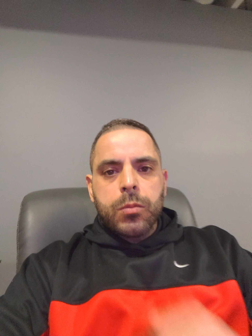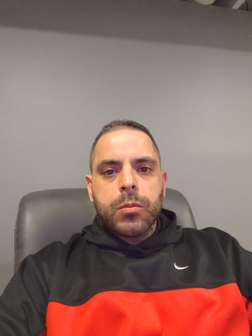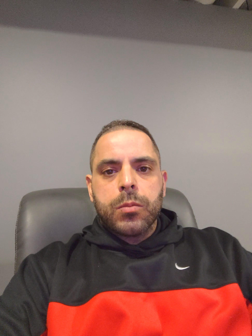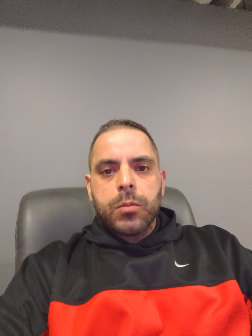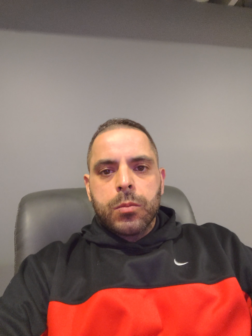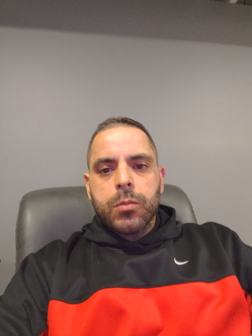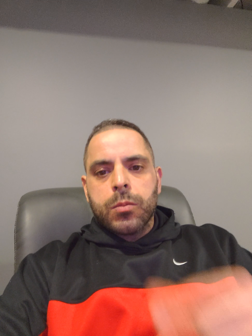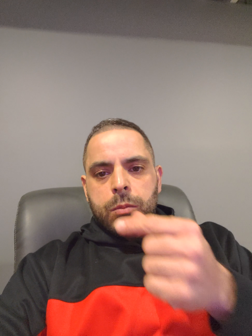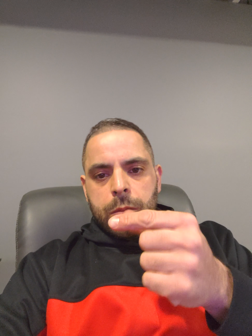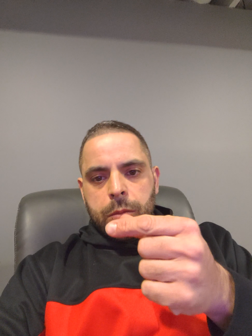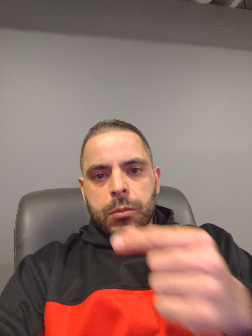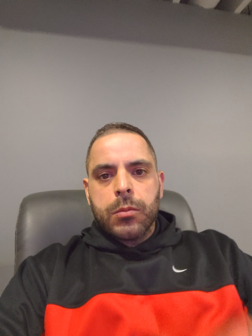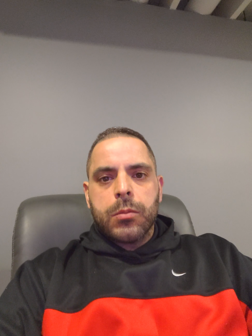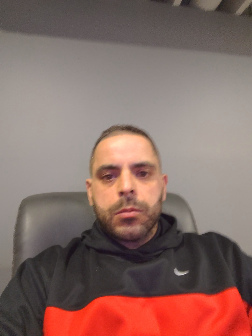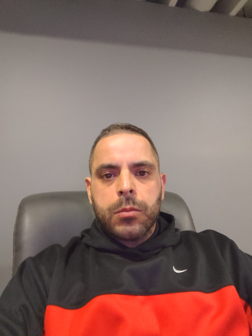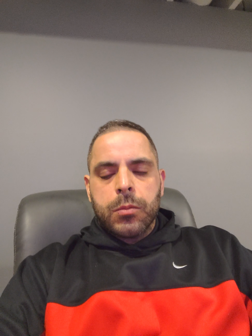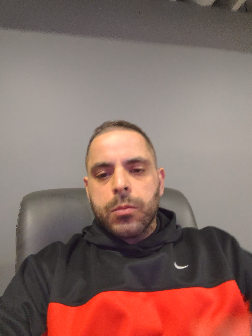green